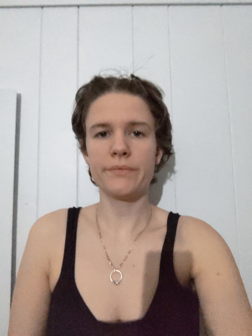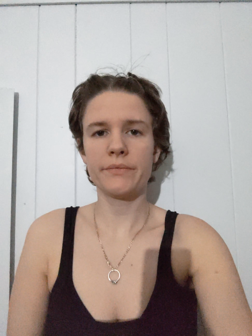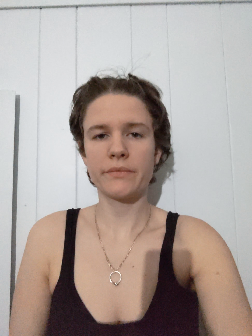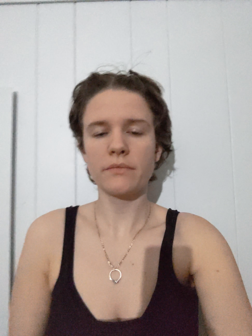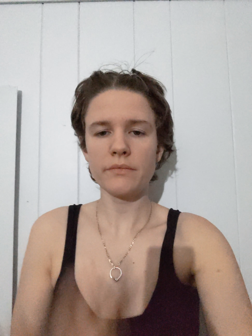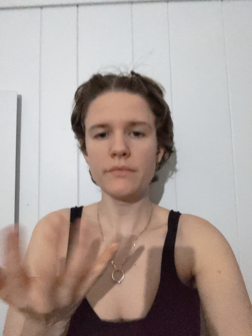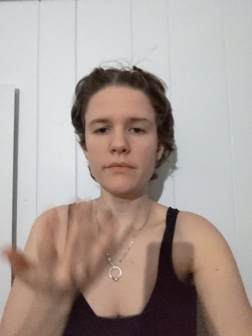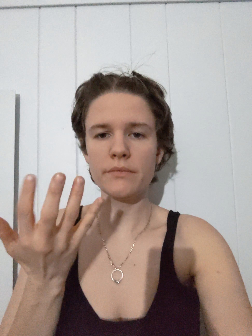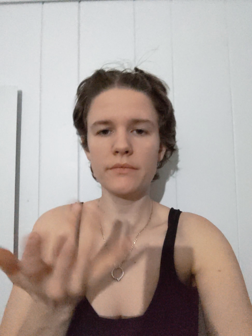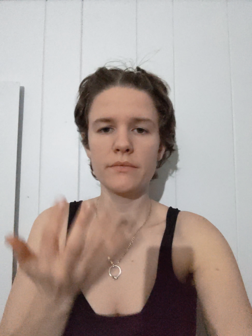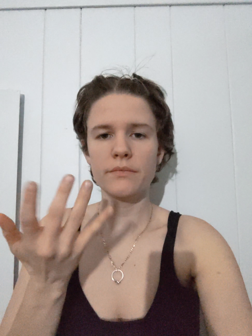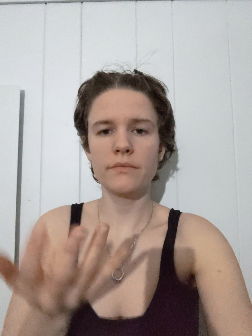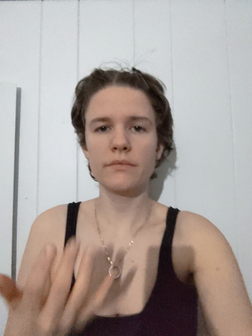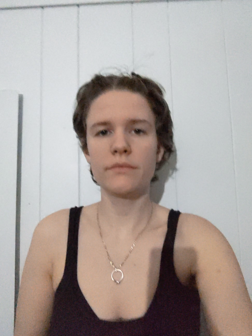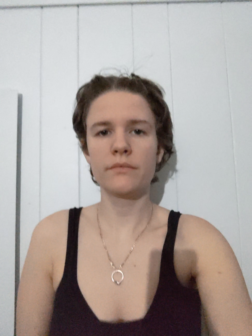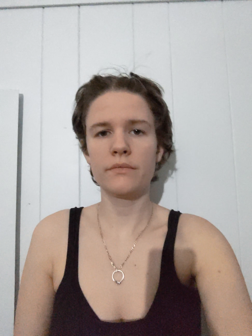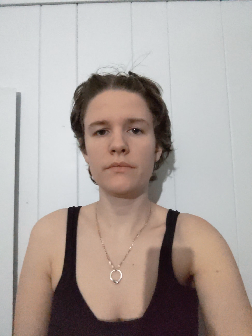wait